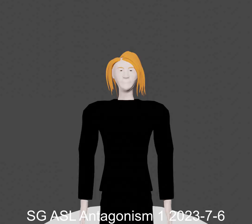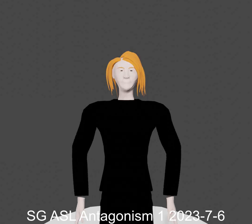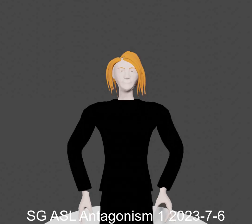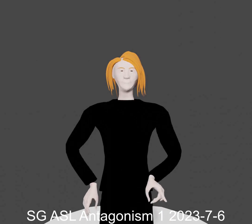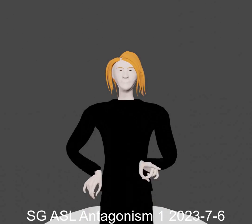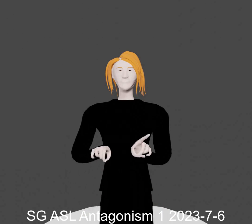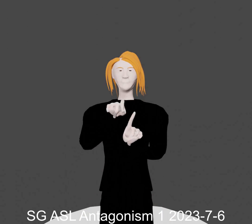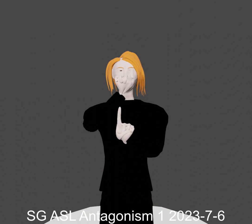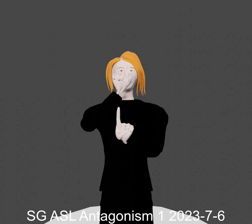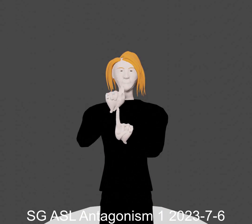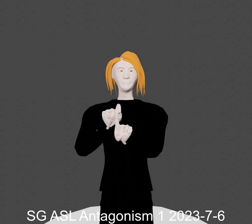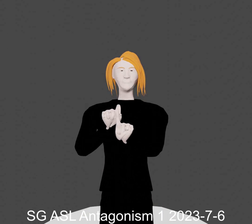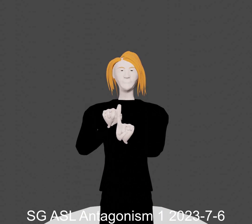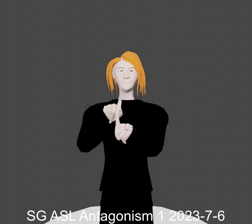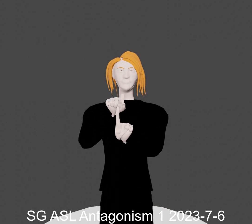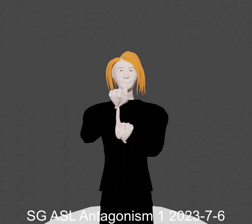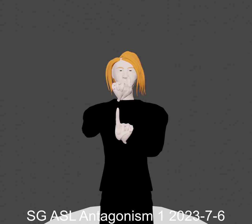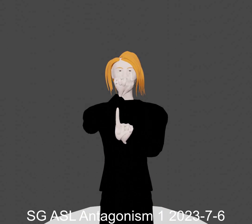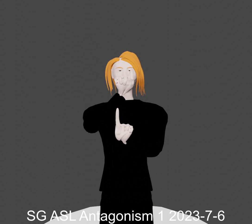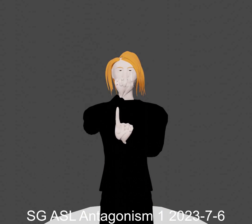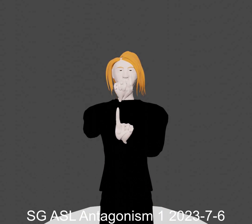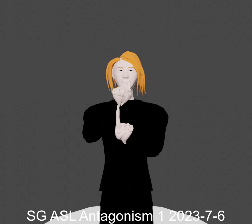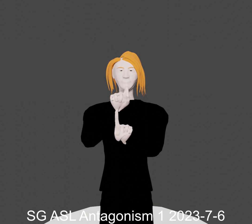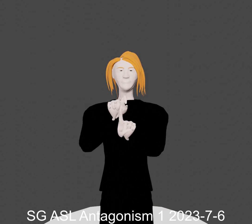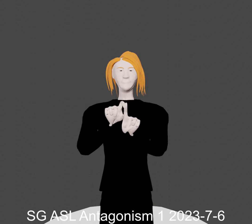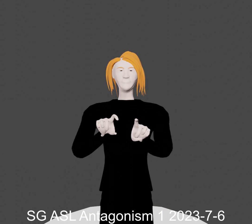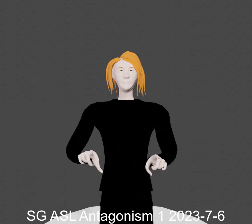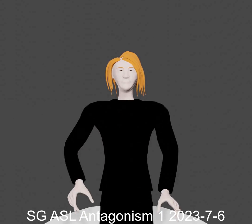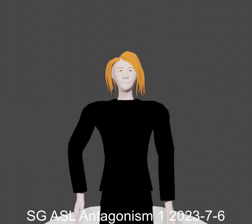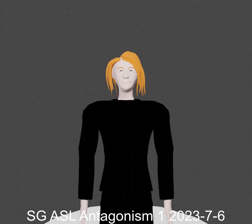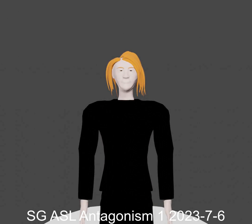Antagonism